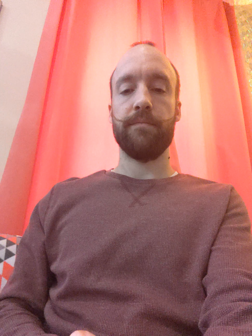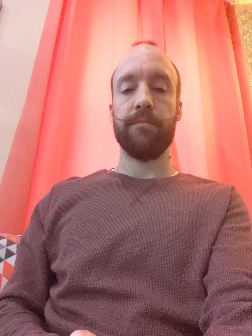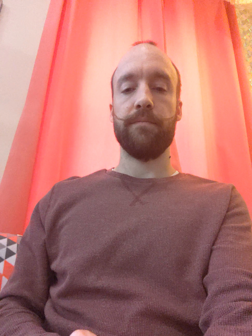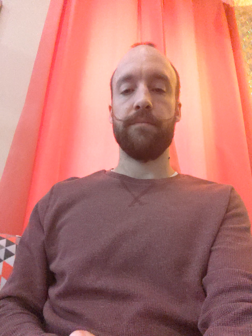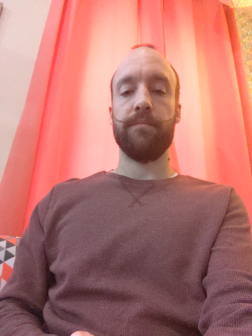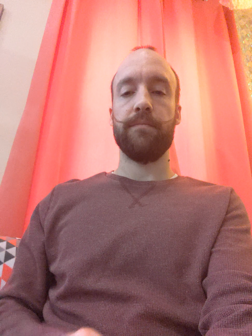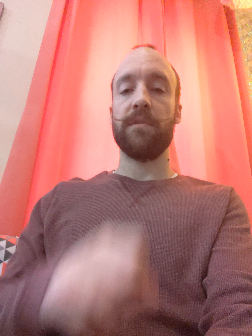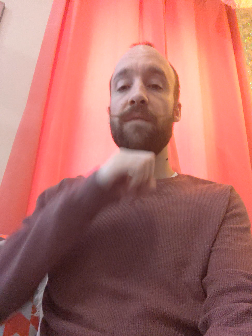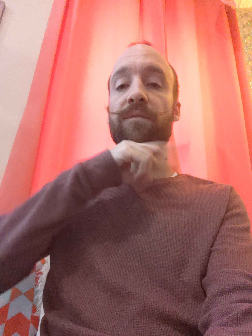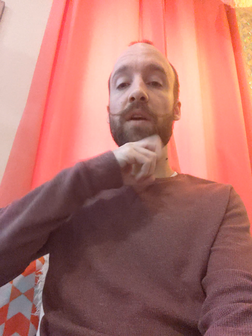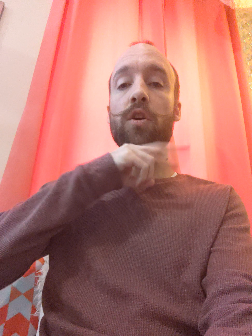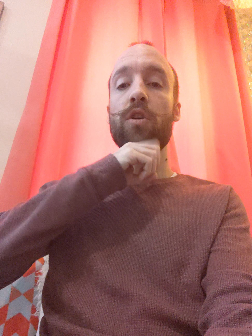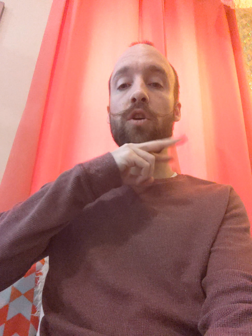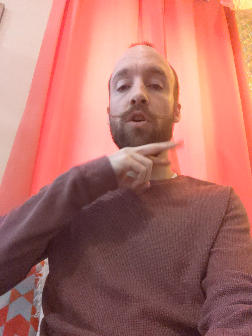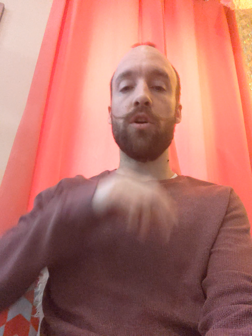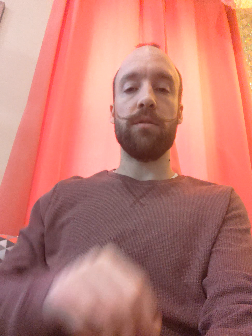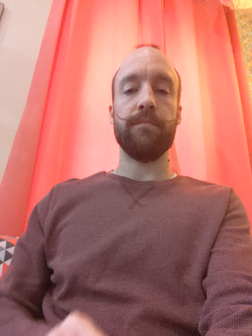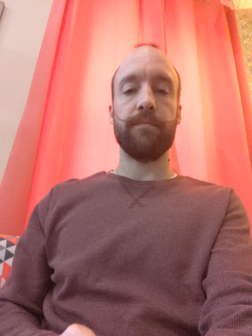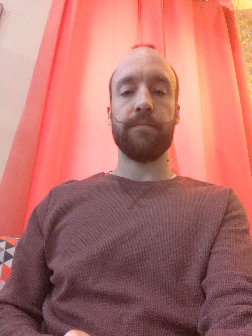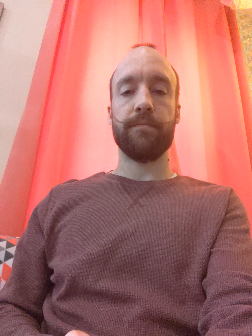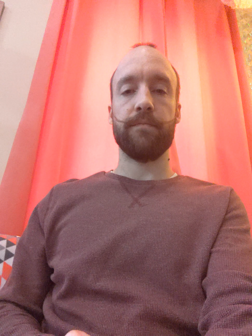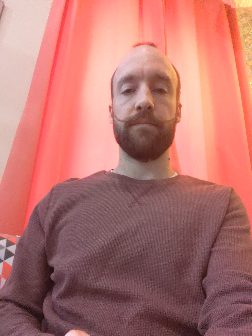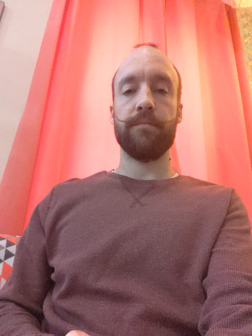frog